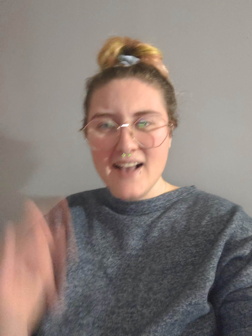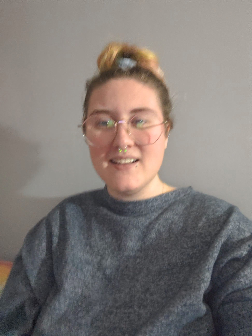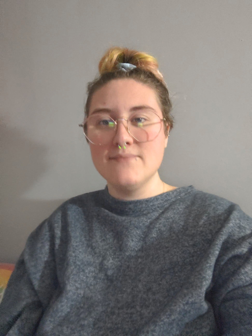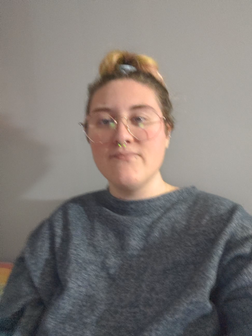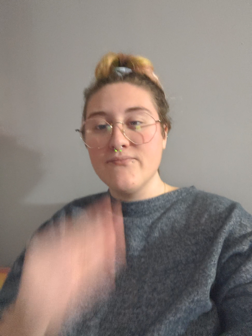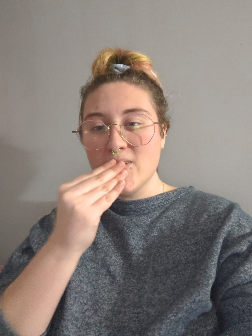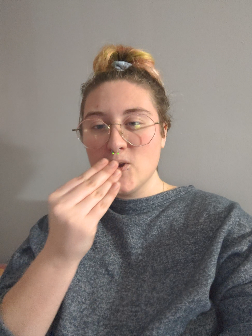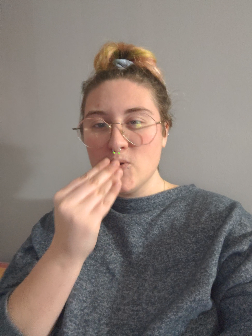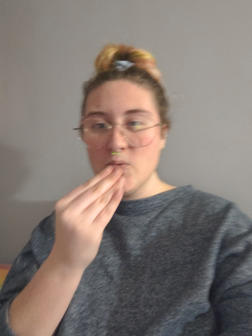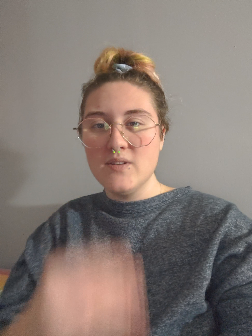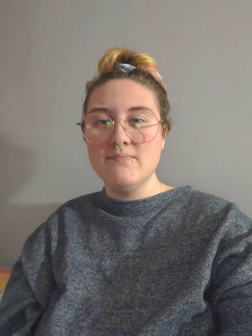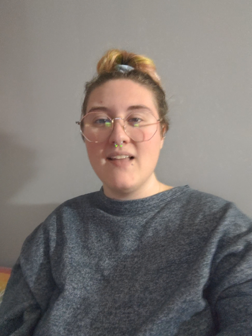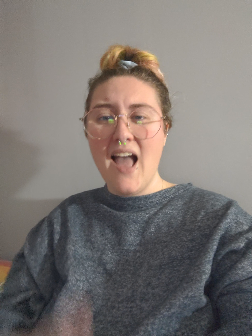food